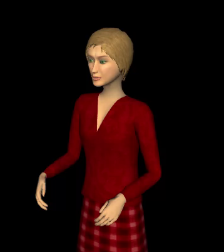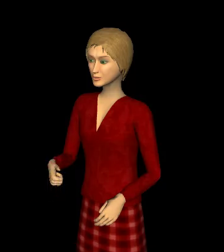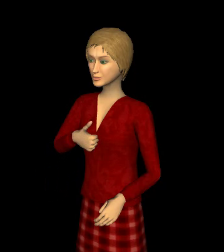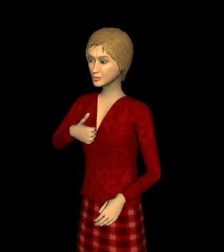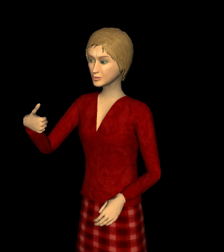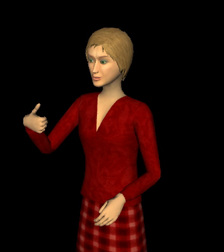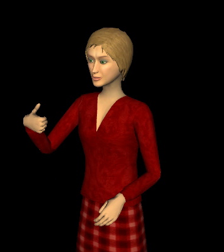وحيد